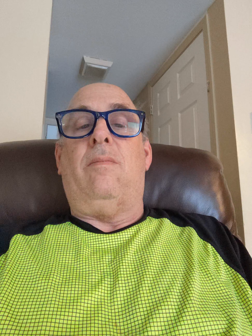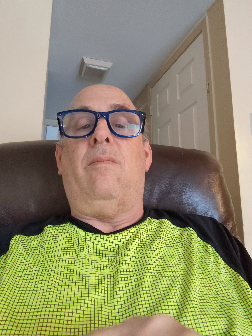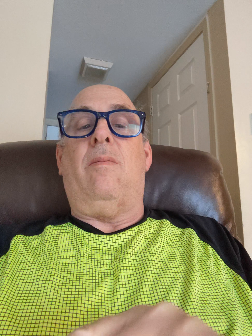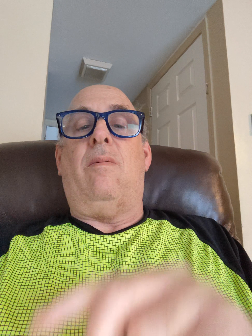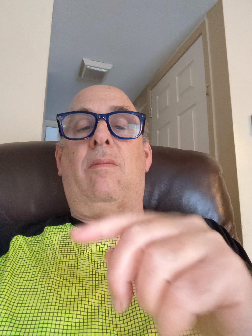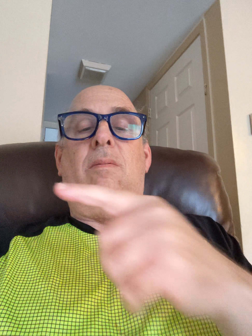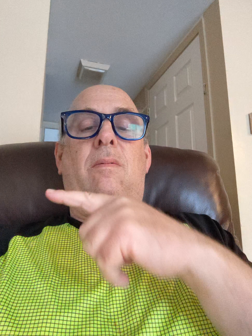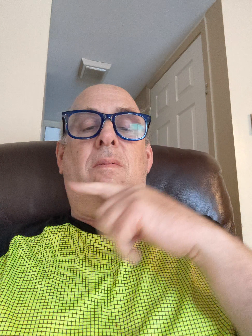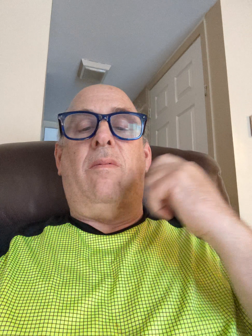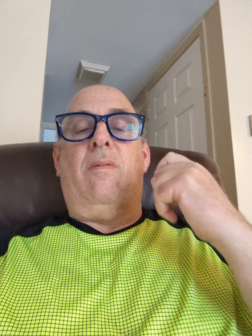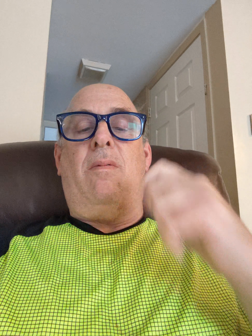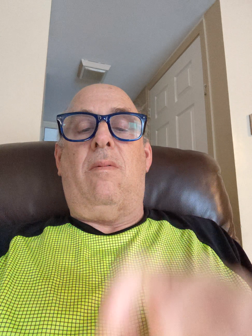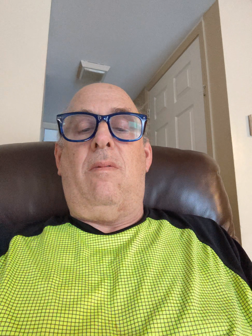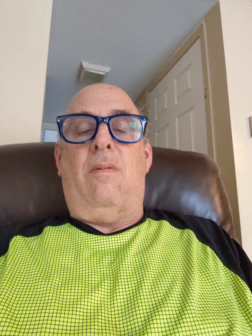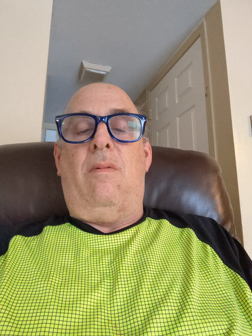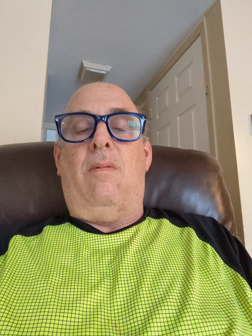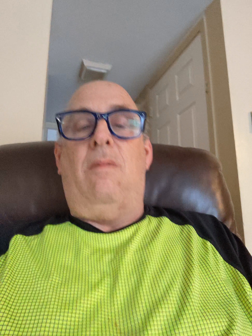dryer